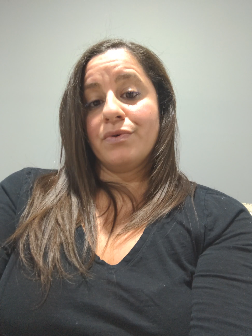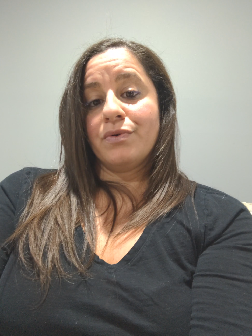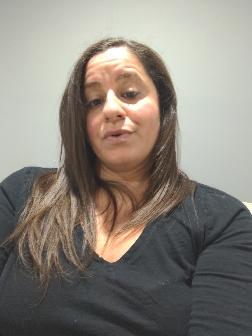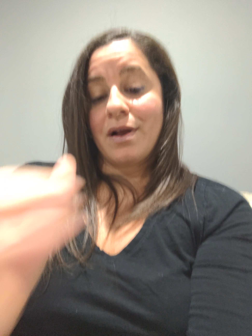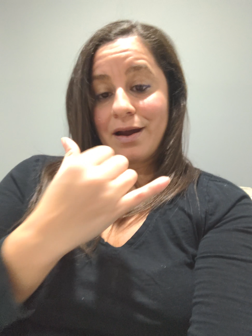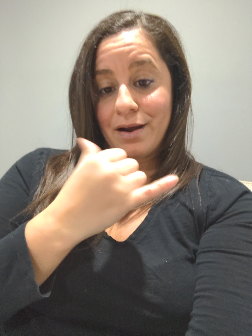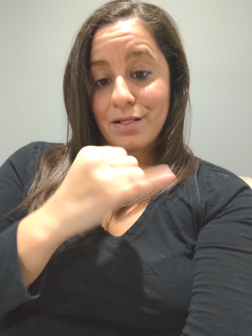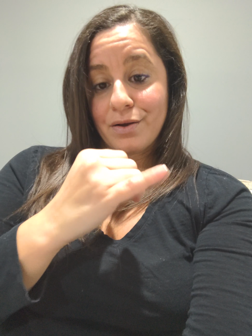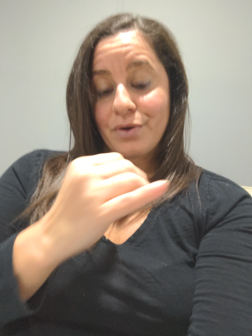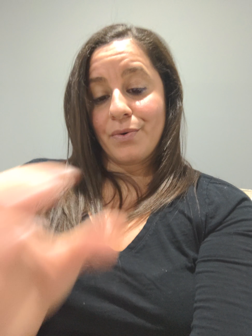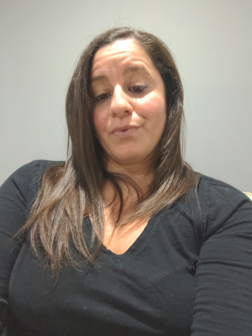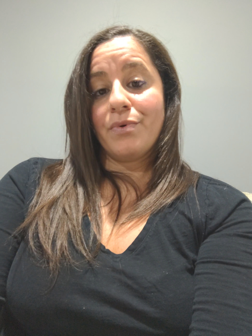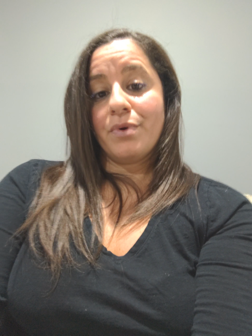yellow